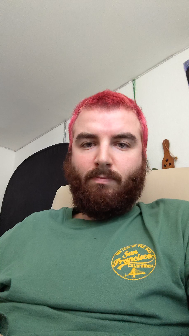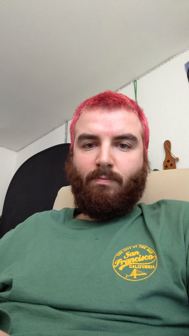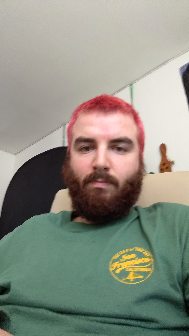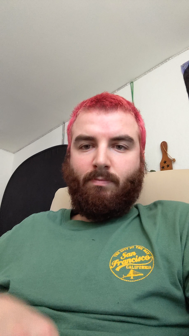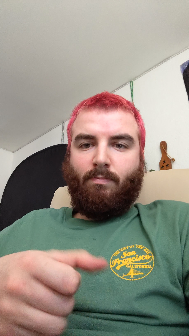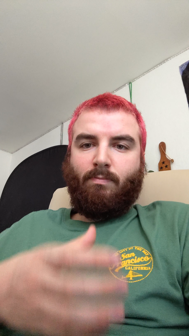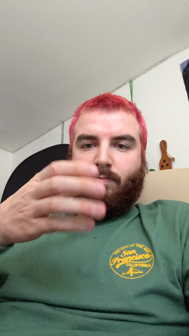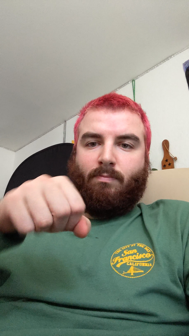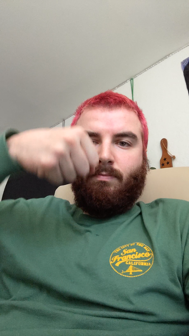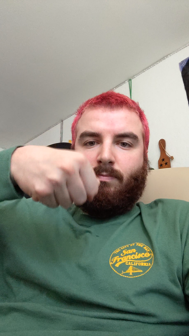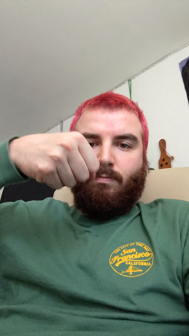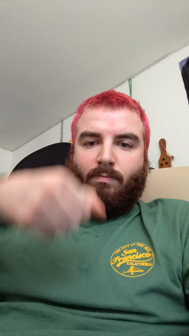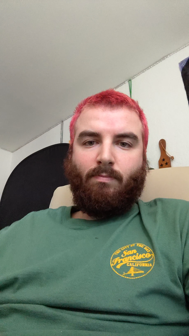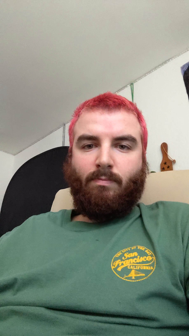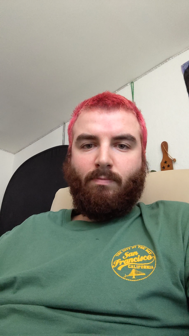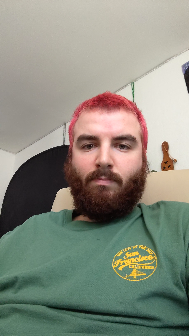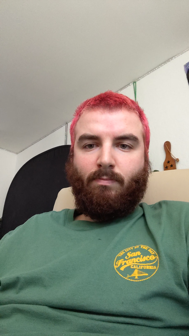bucket